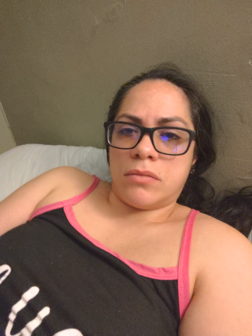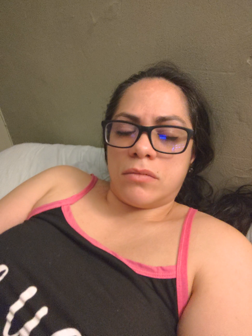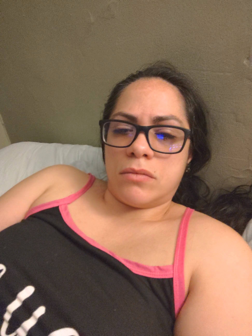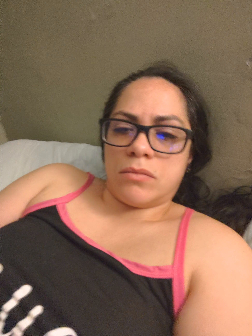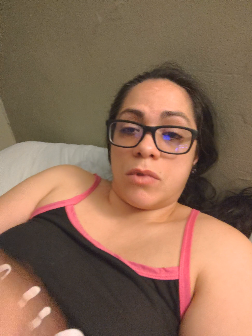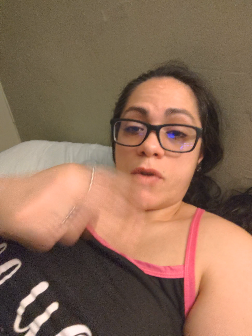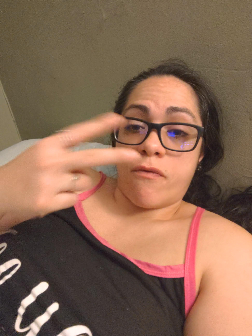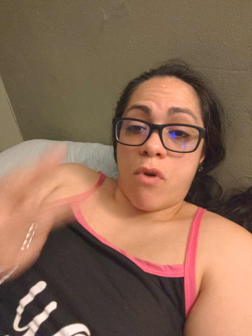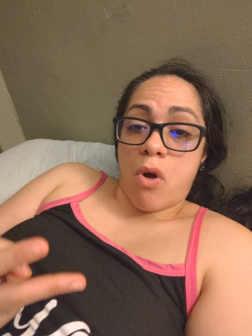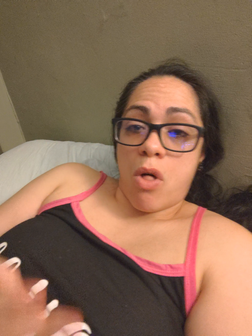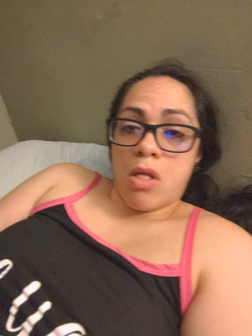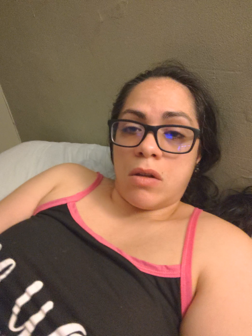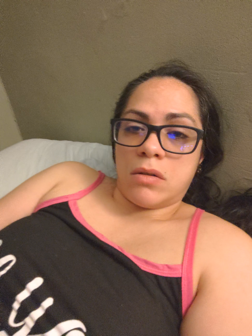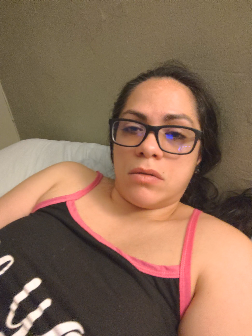fall